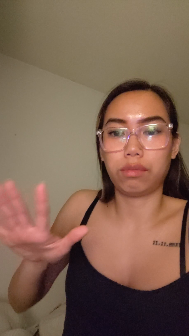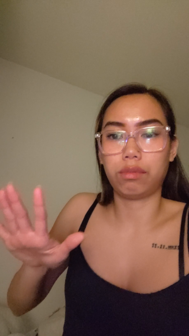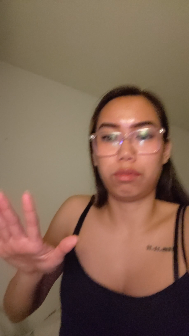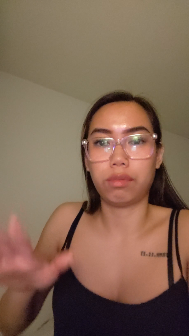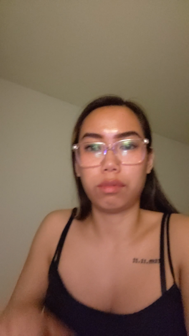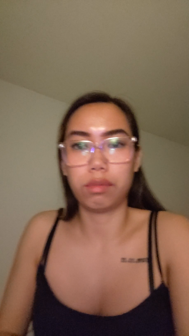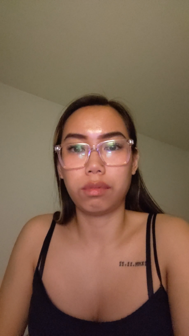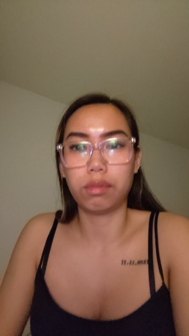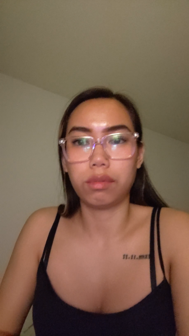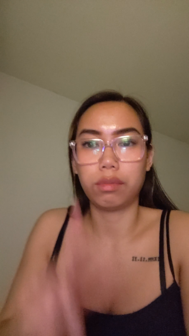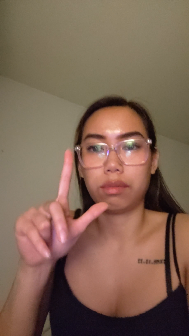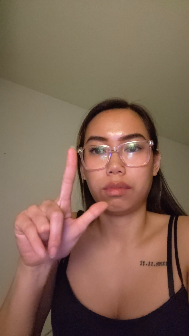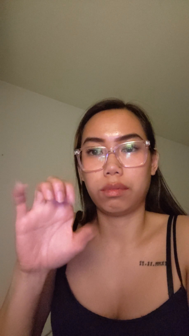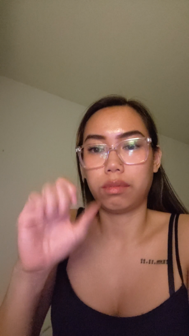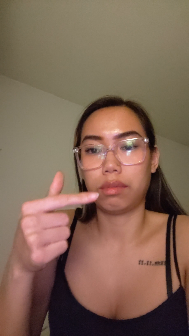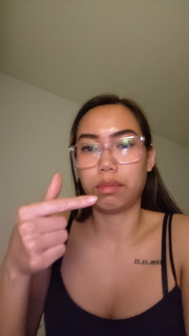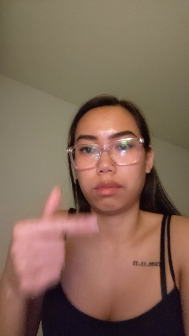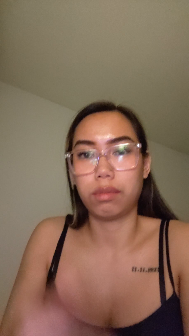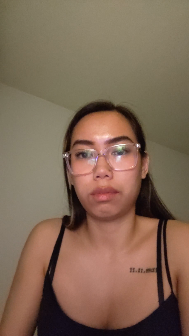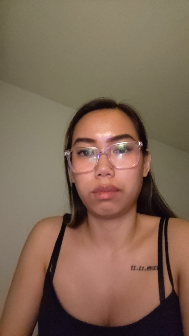leg